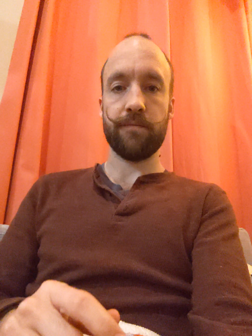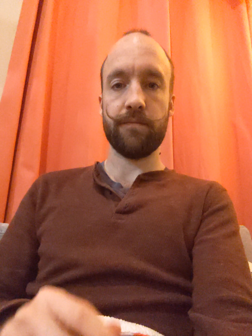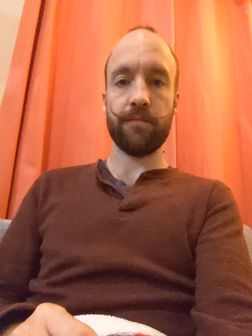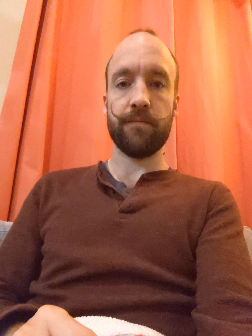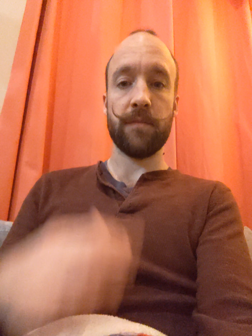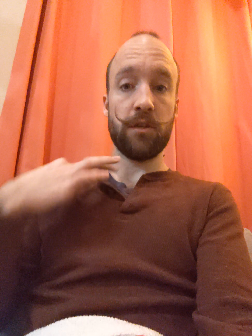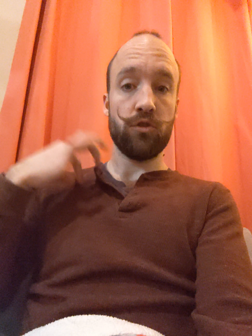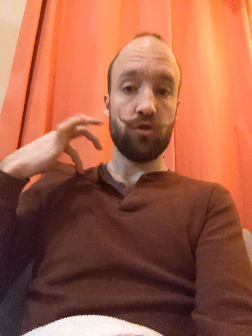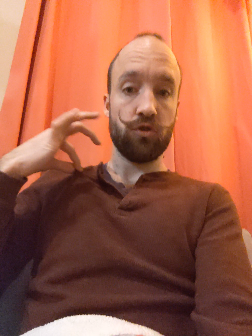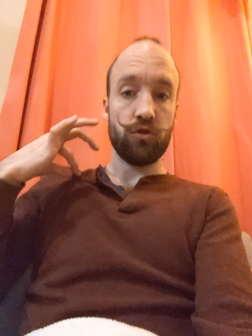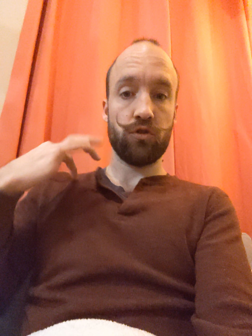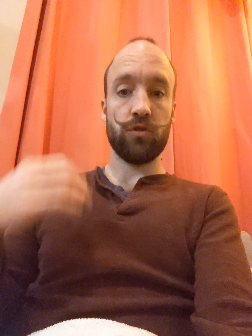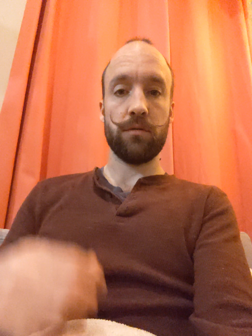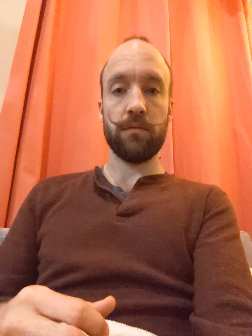shirt